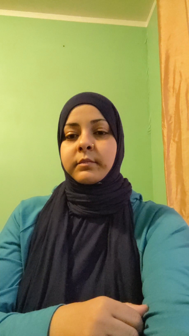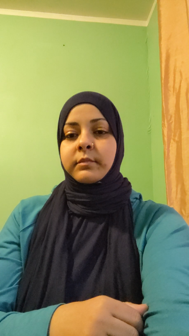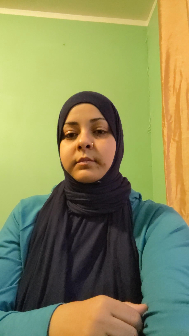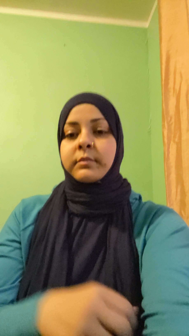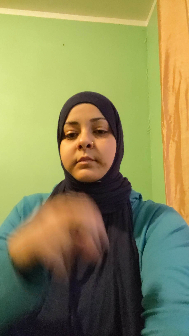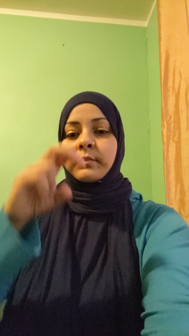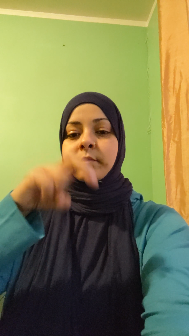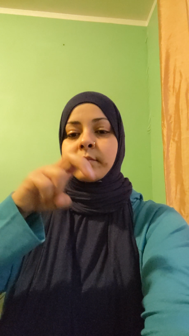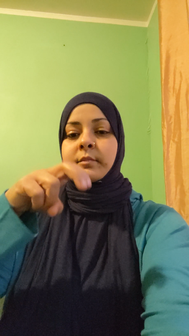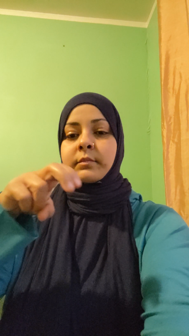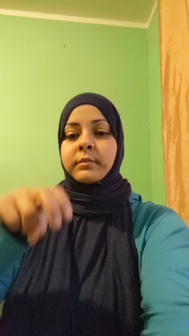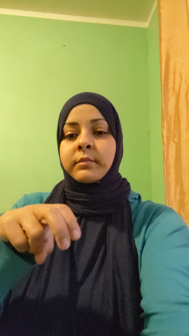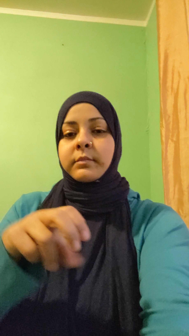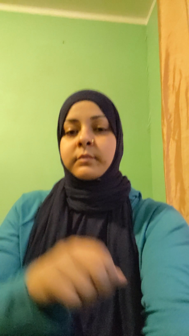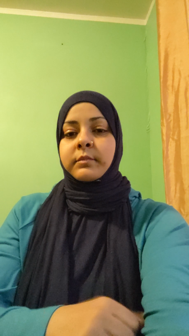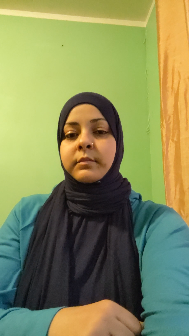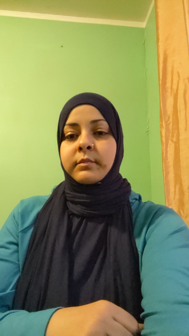potato